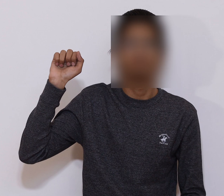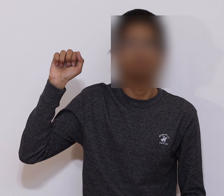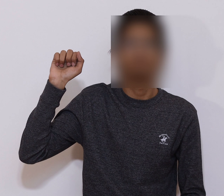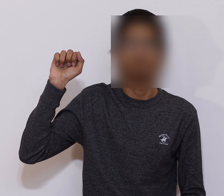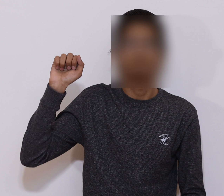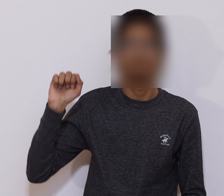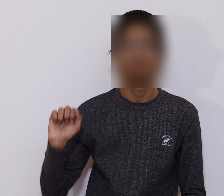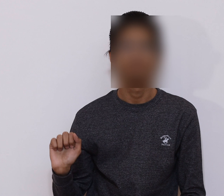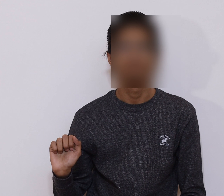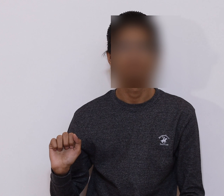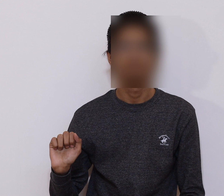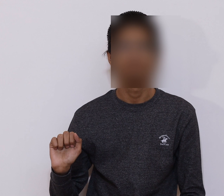آ